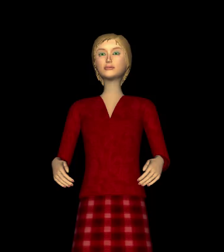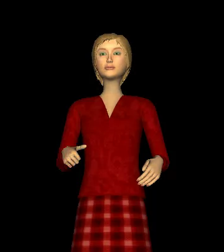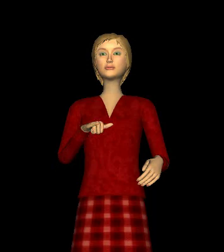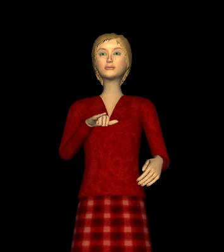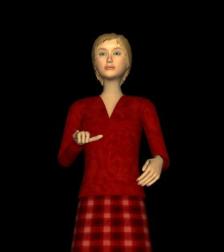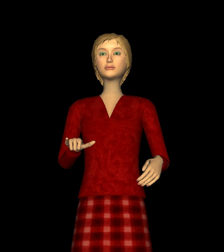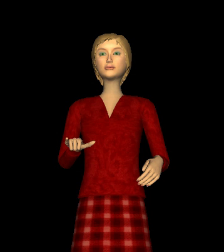أبدا